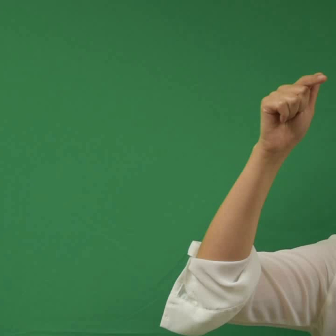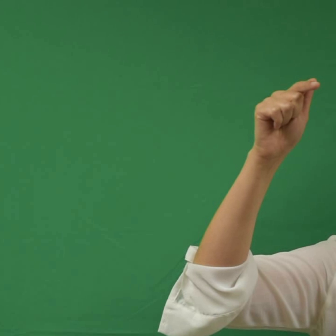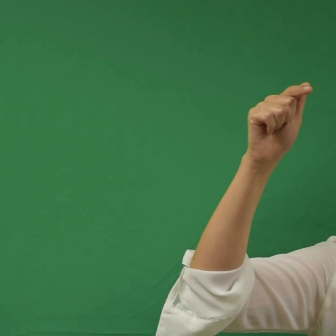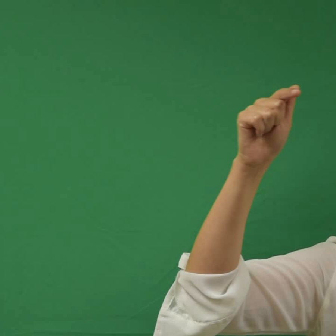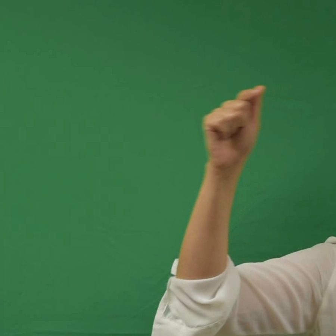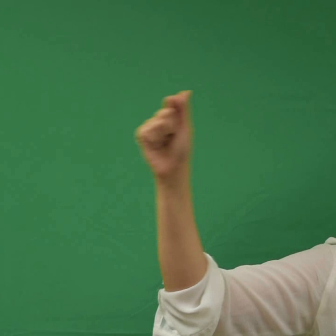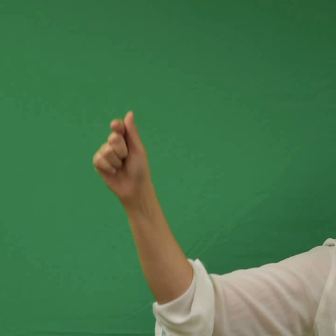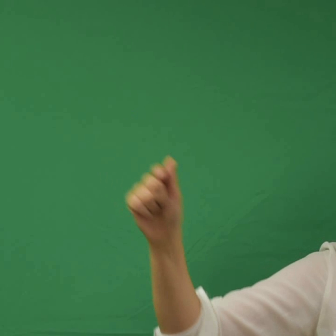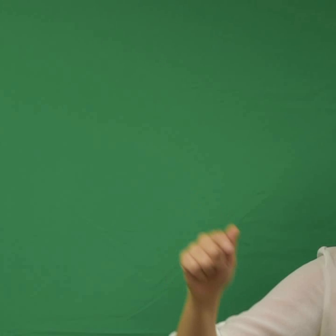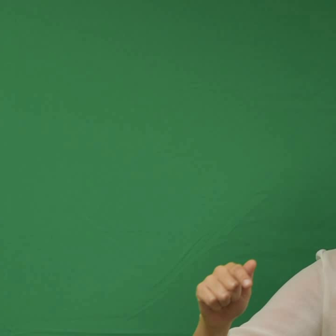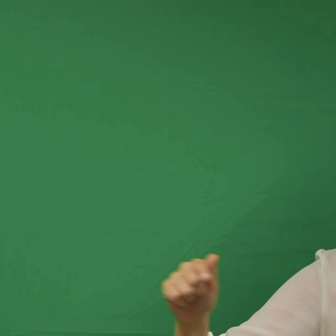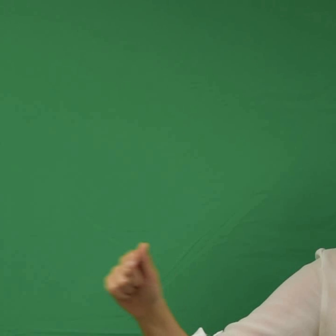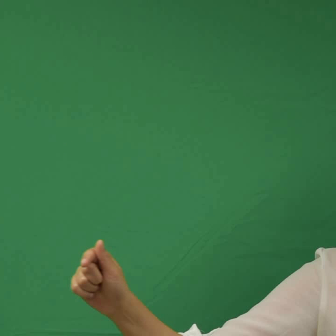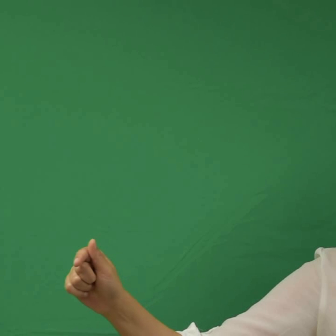Z